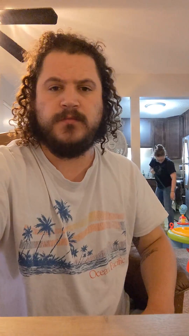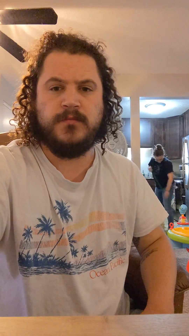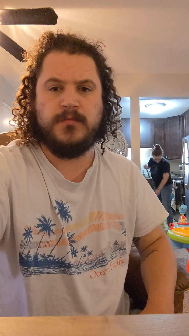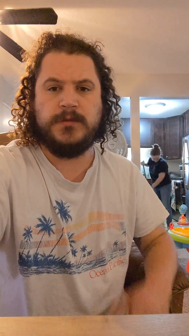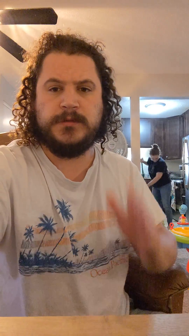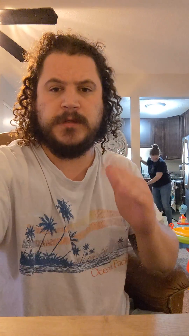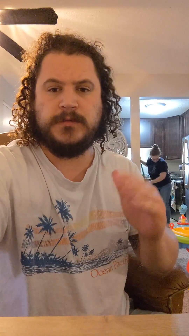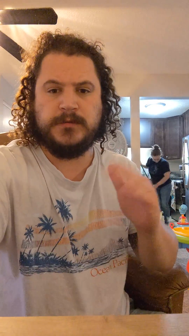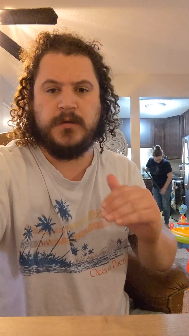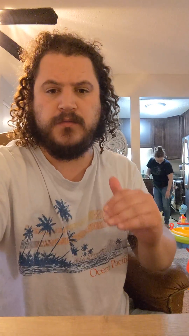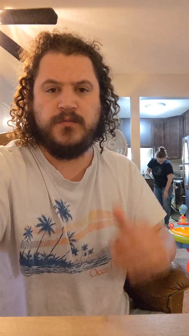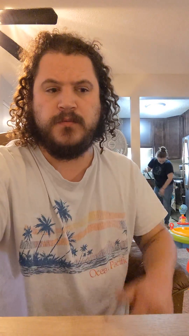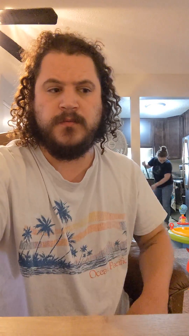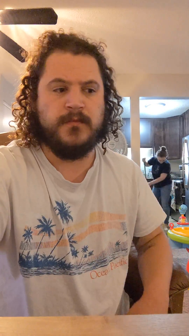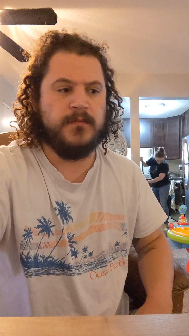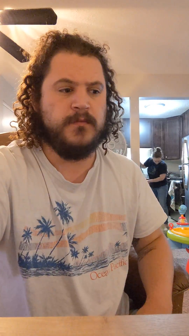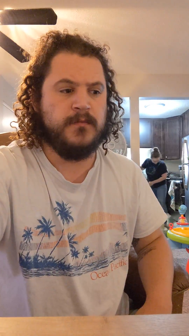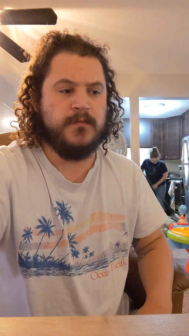downtown